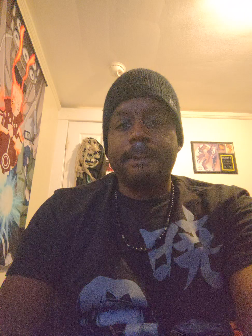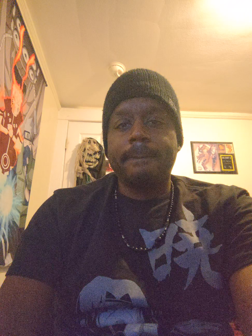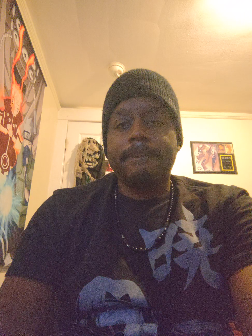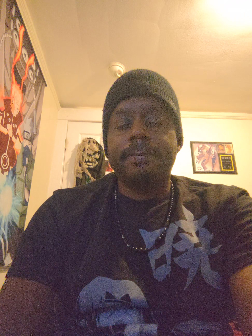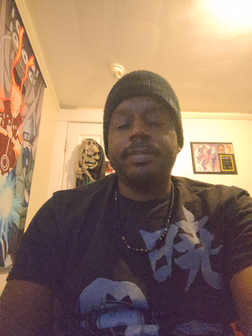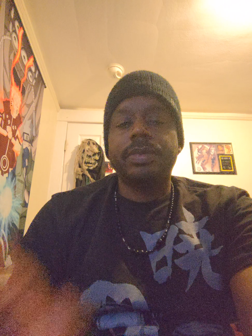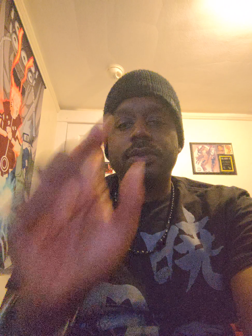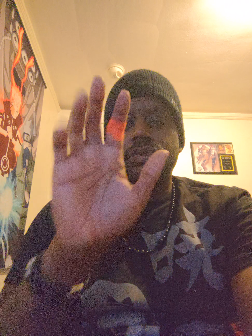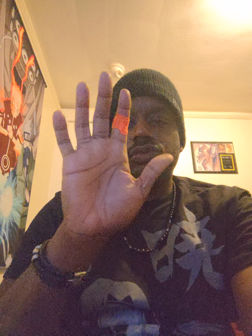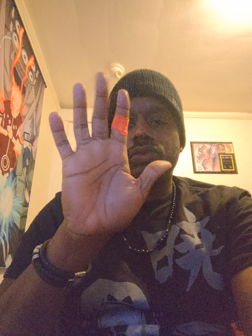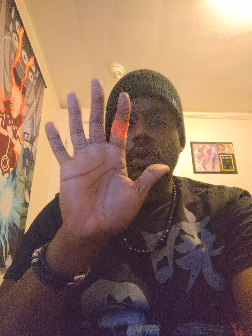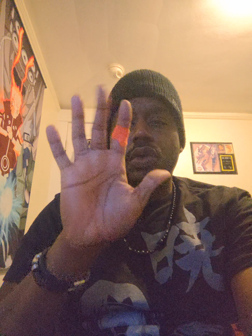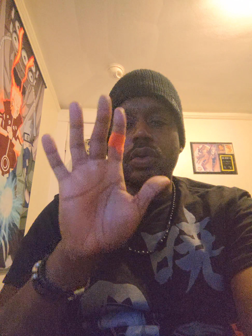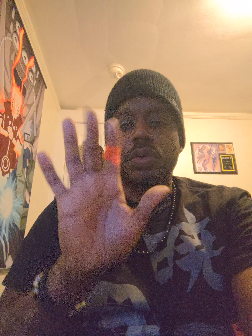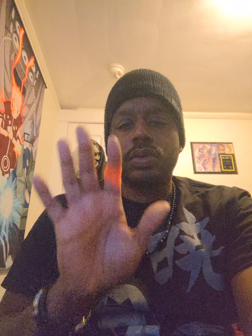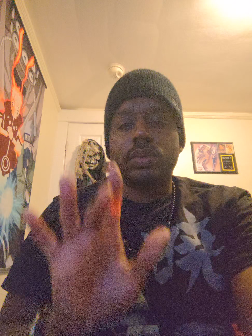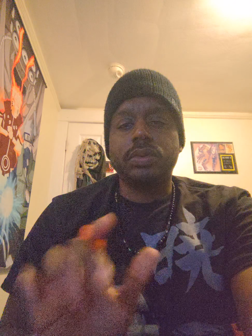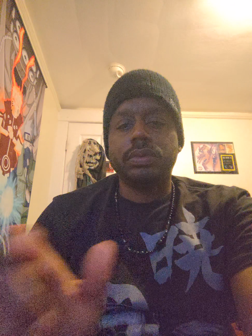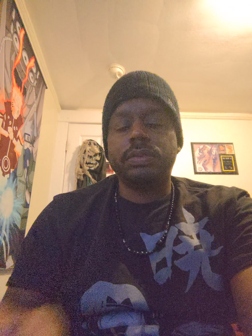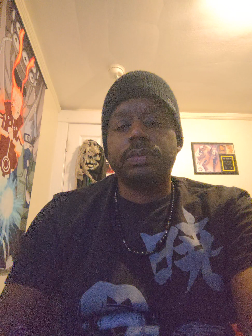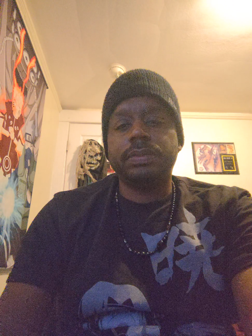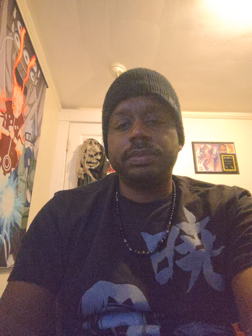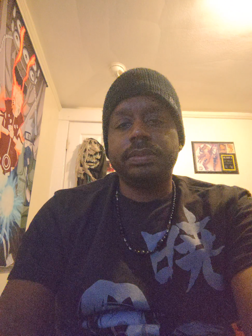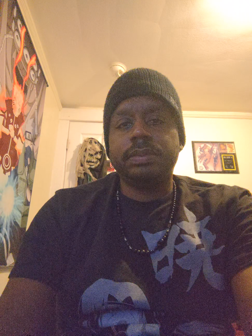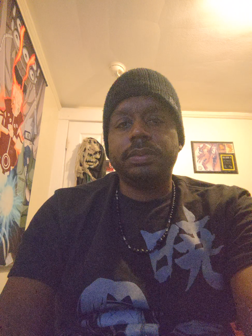snow